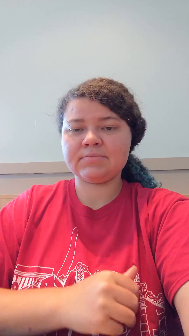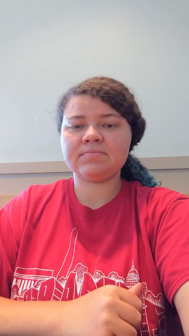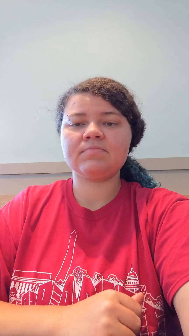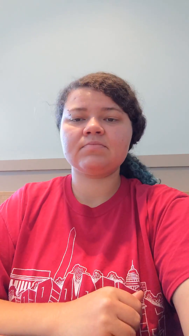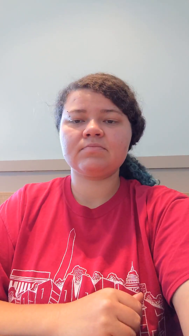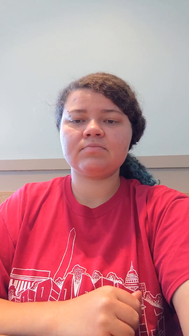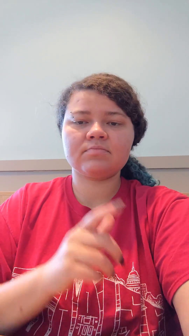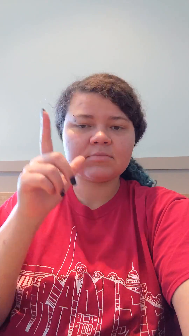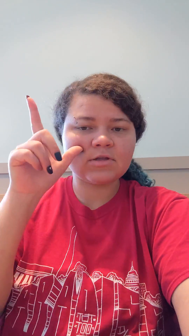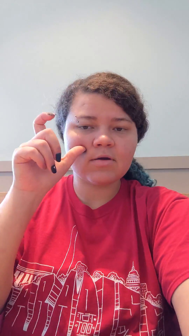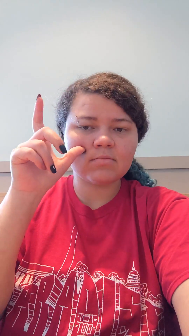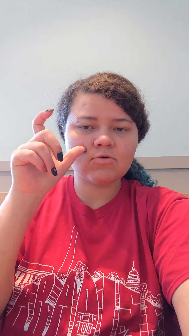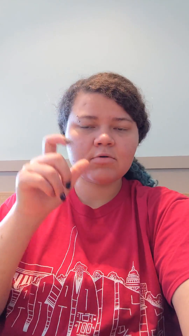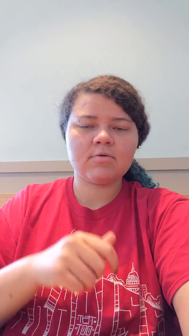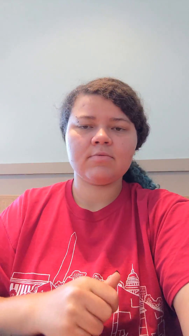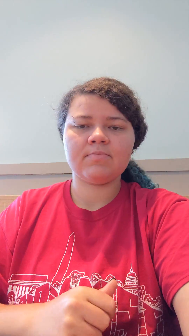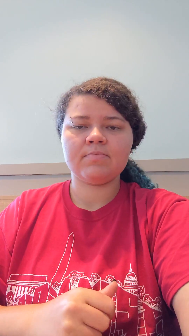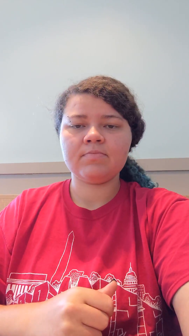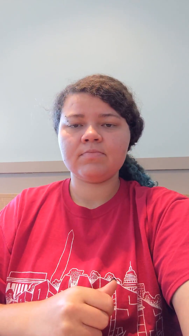camera